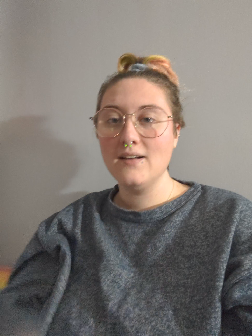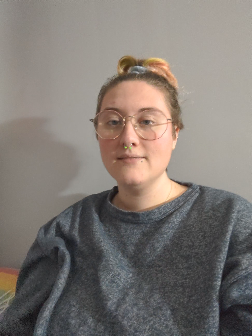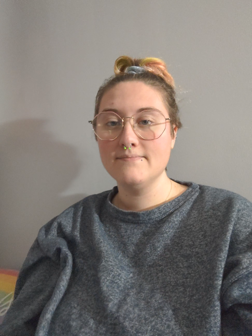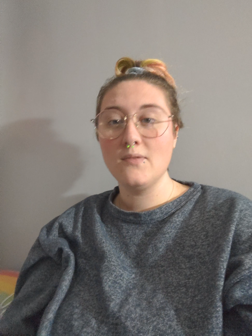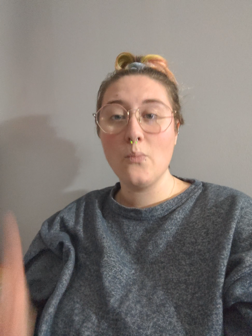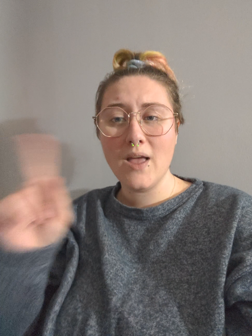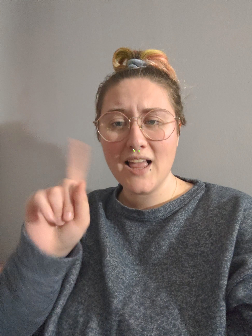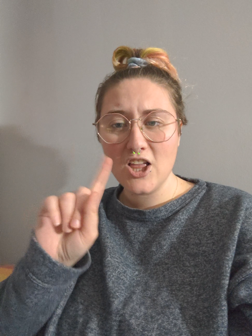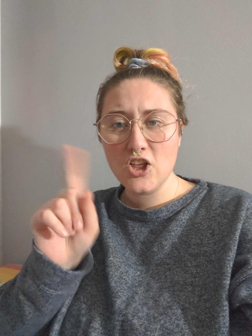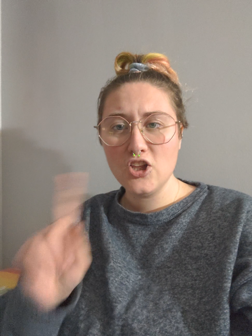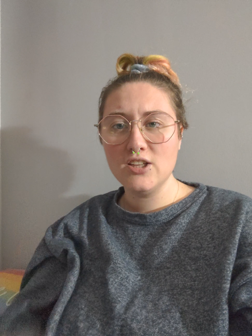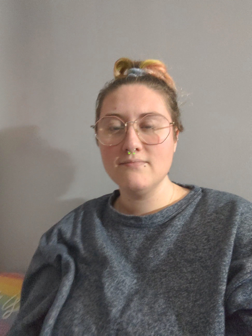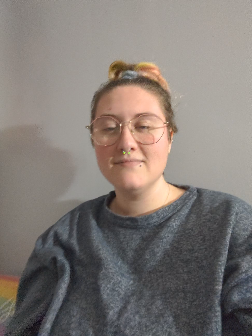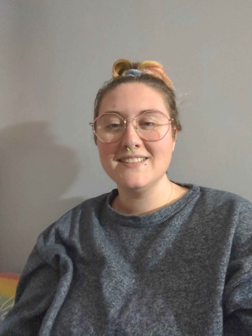where